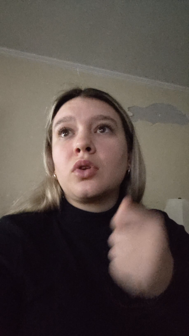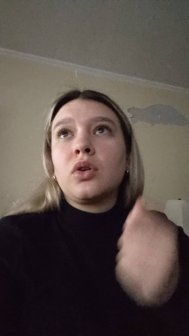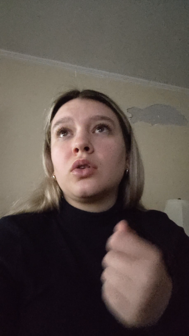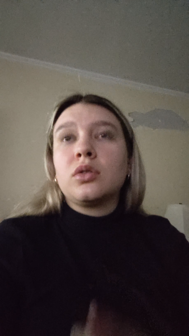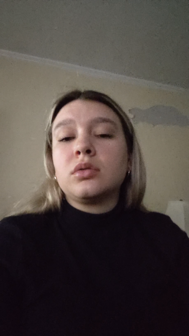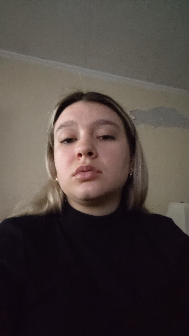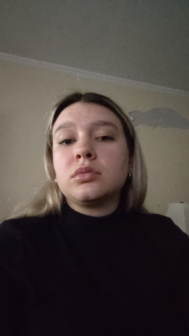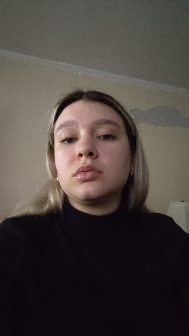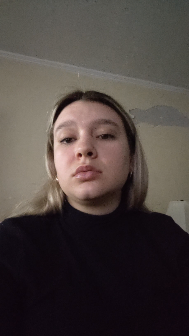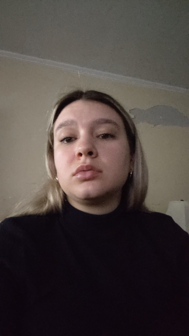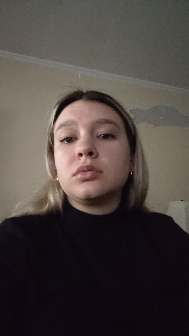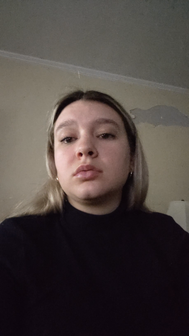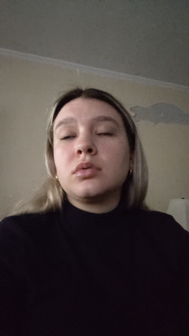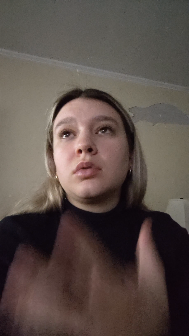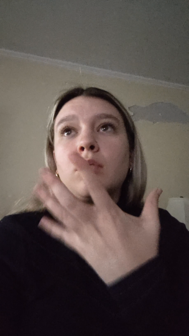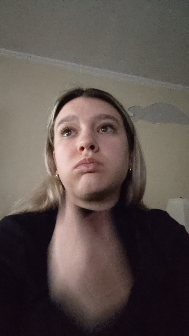poor